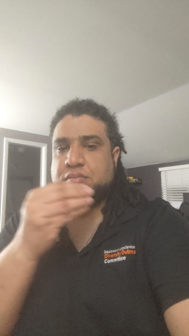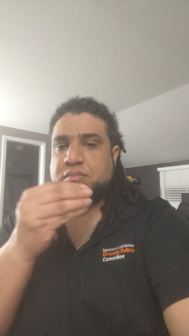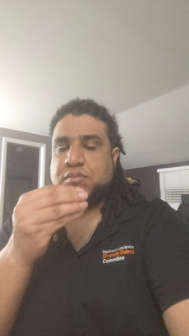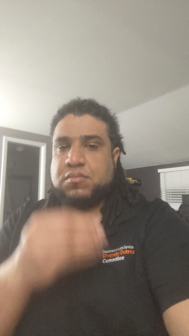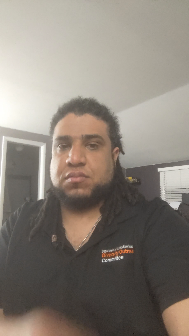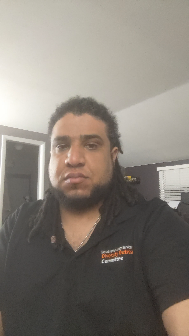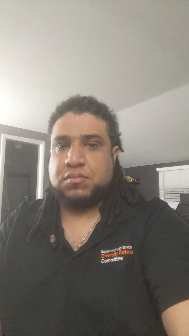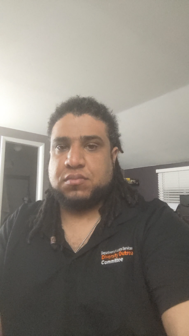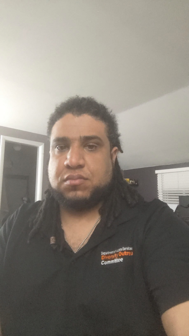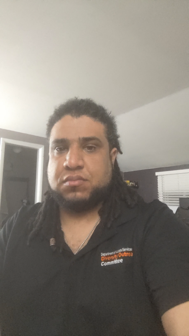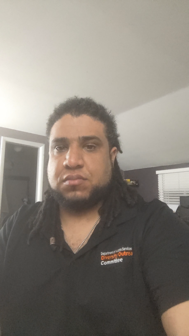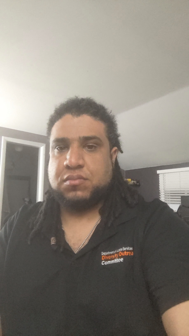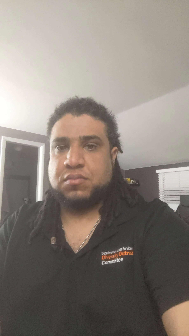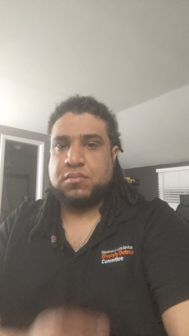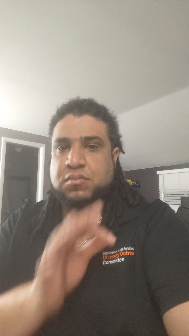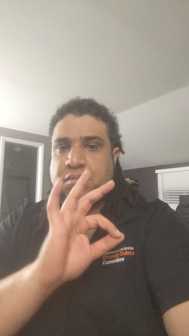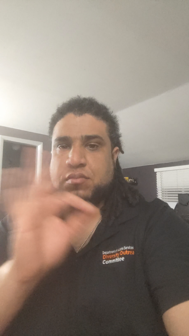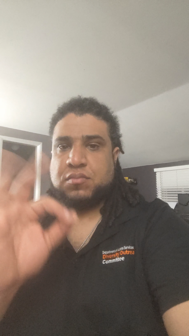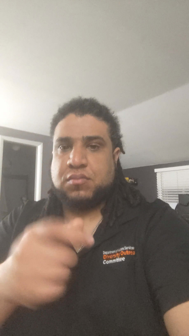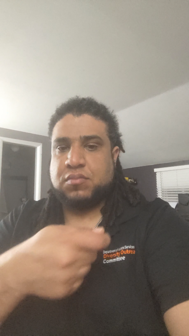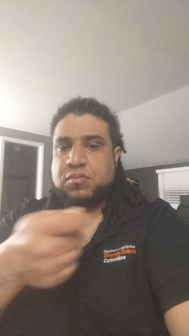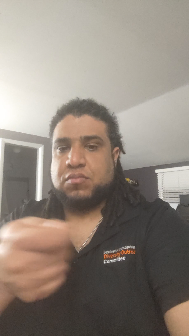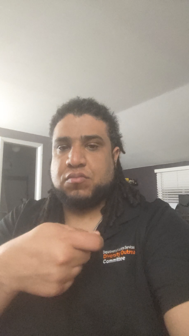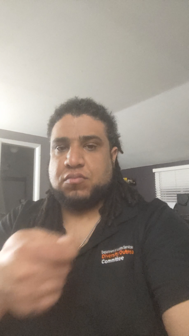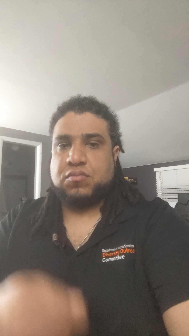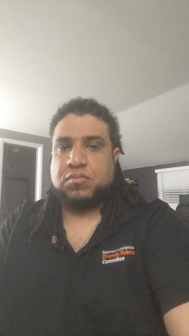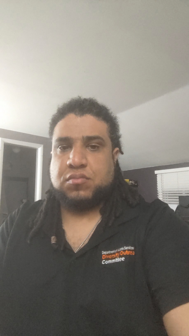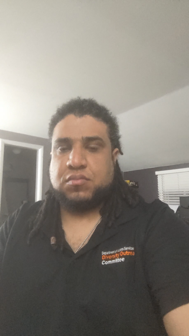hose